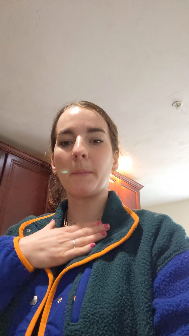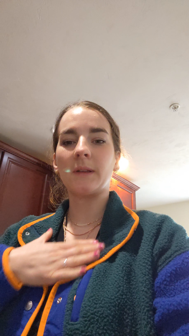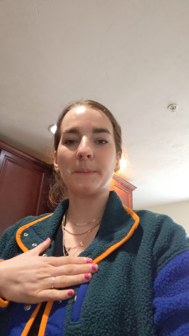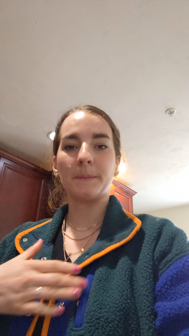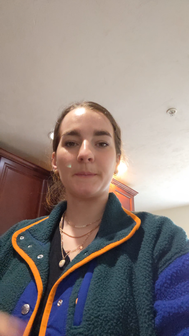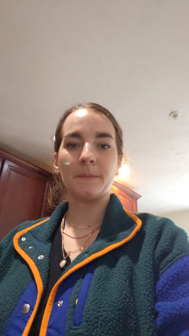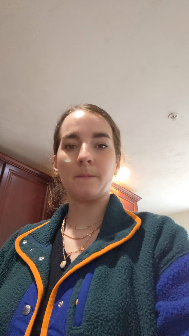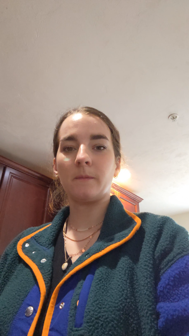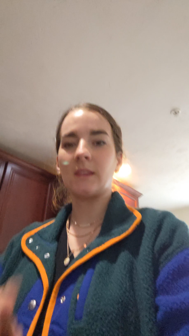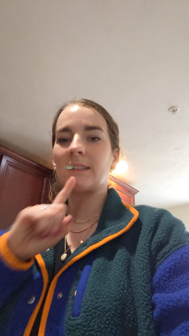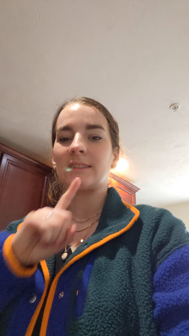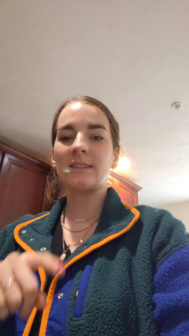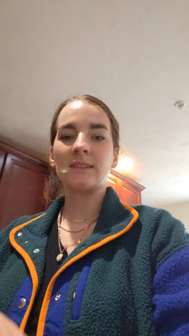is